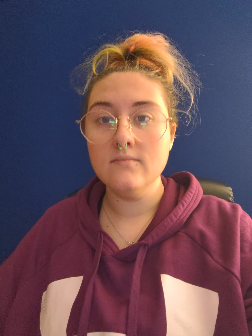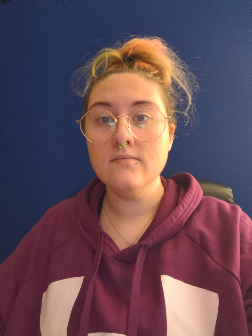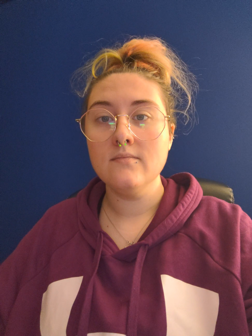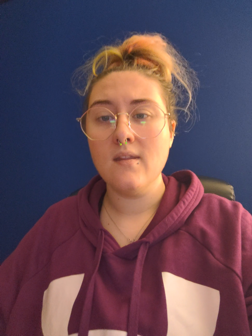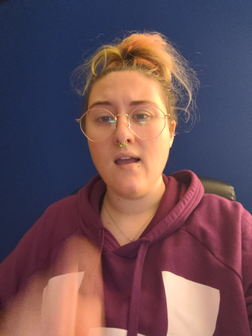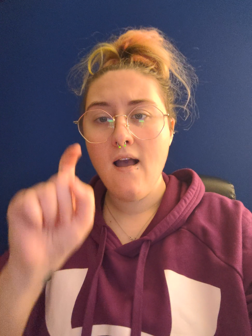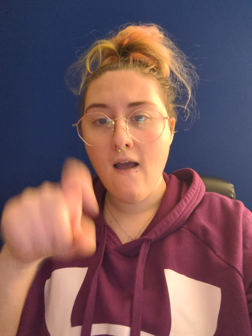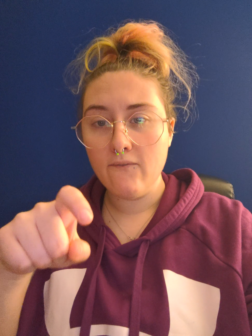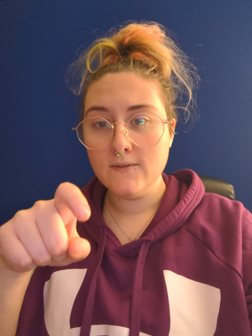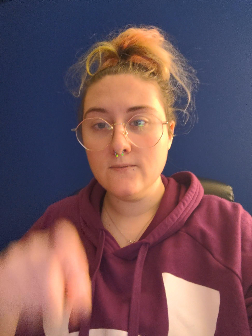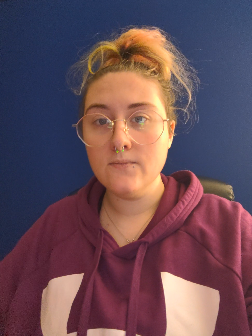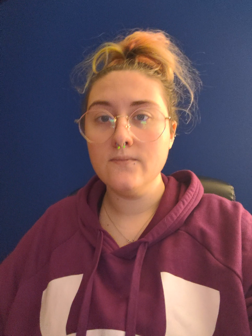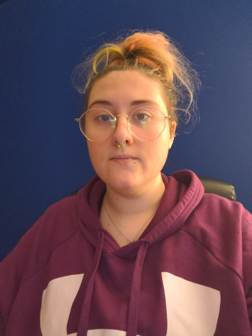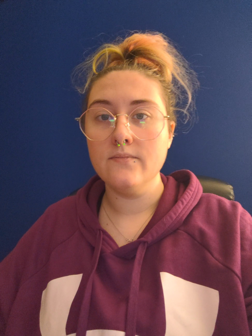have to